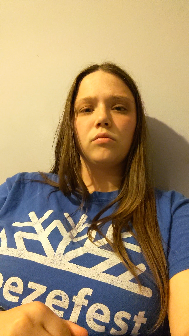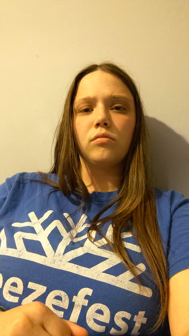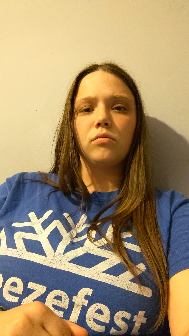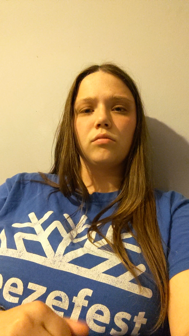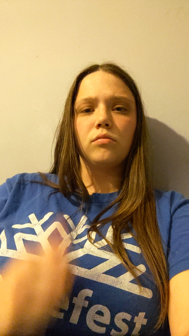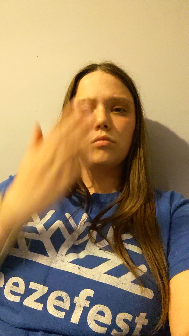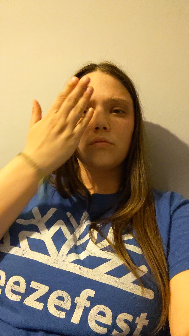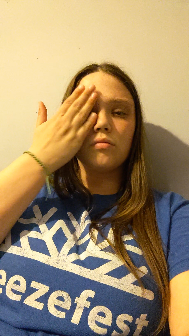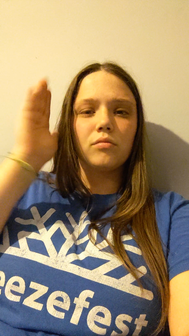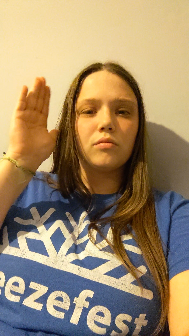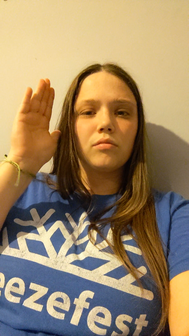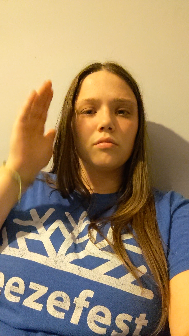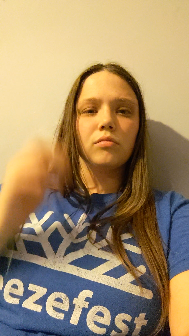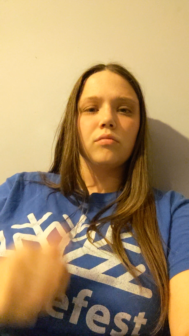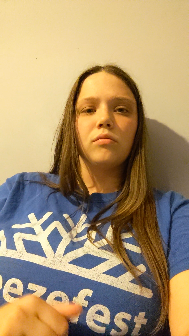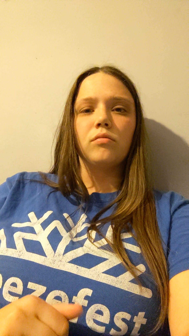peekaboo